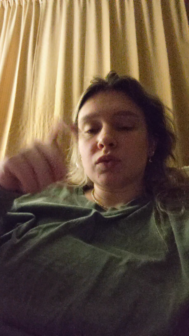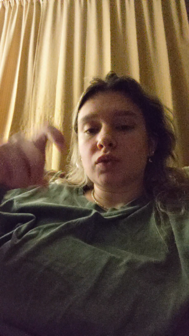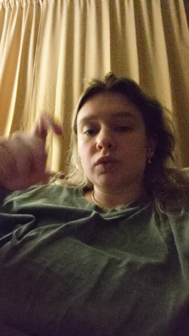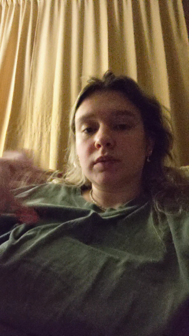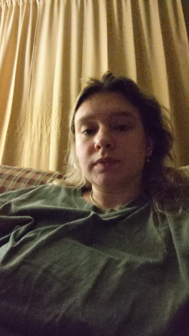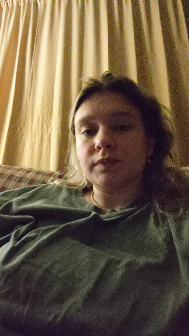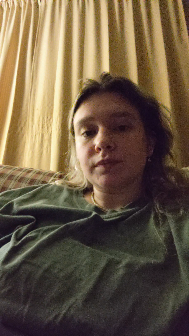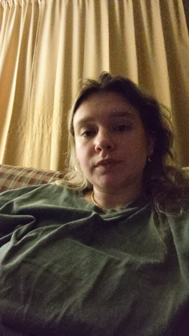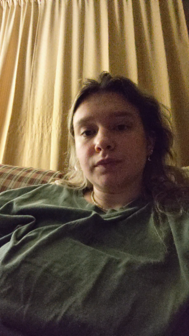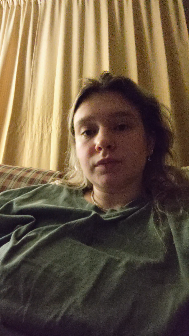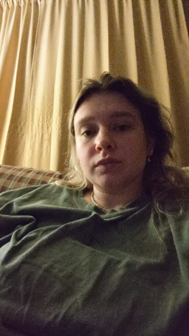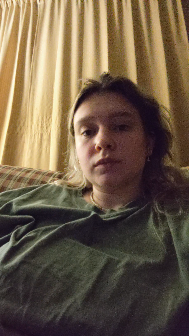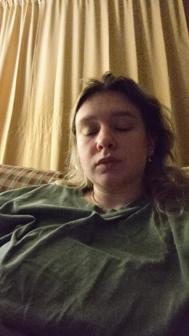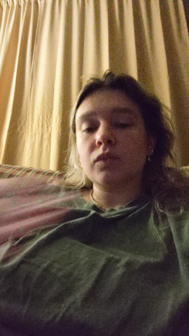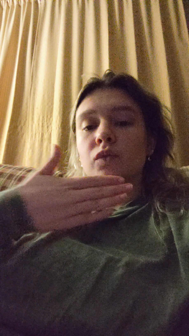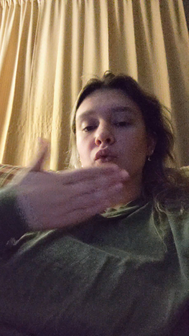good